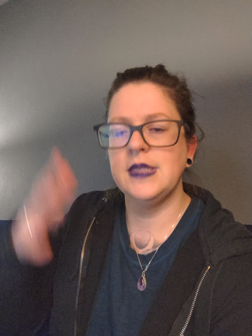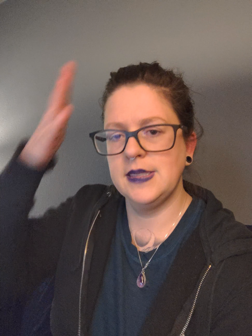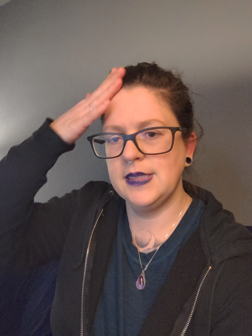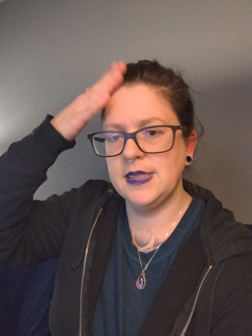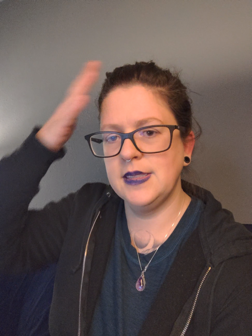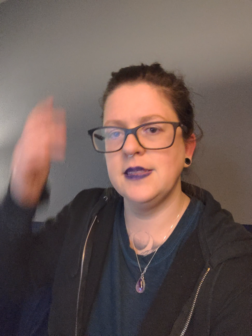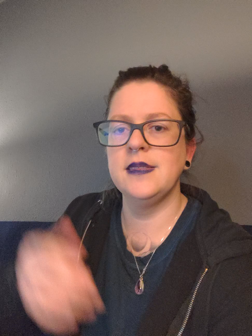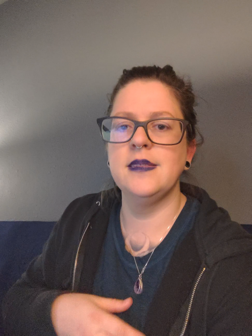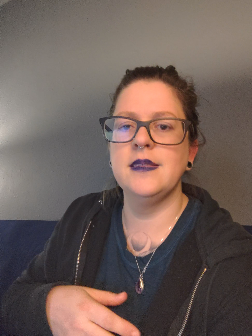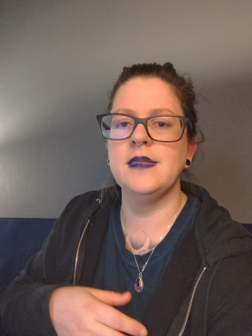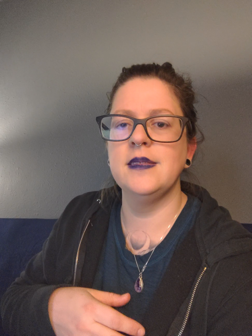hat